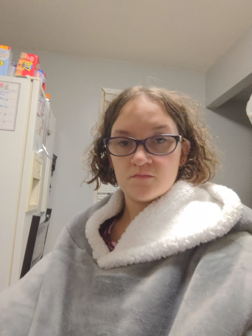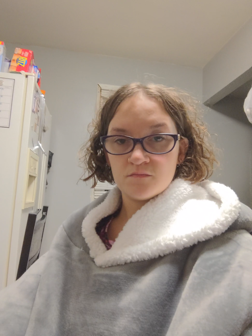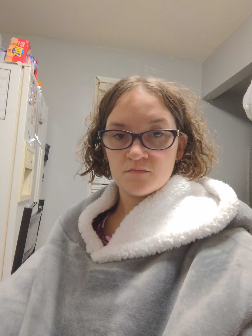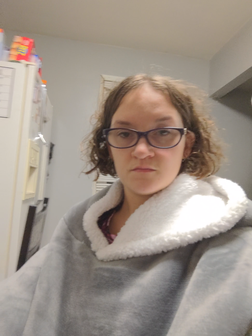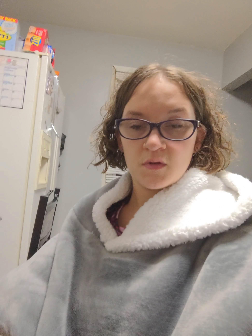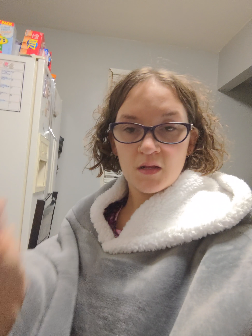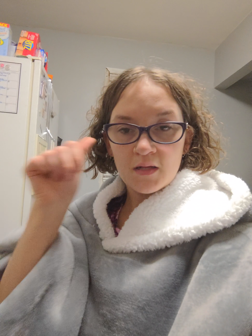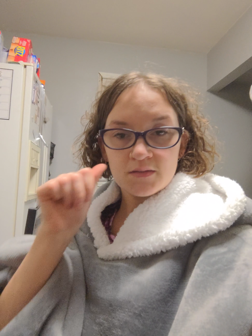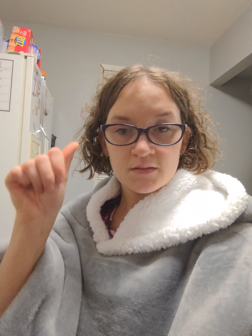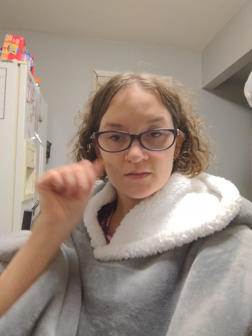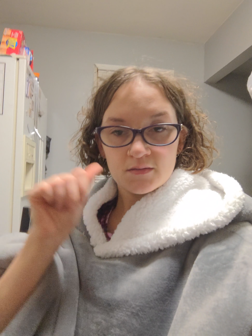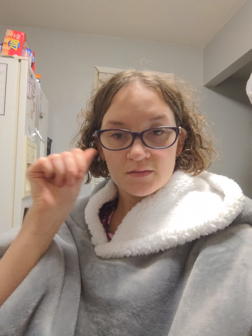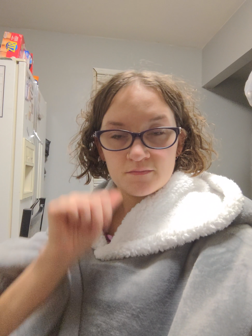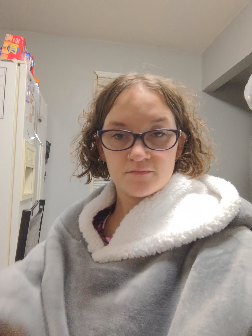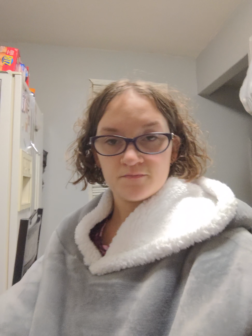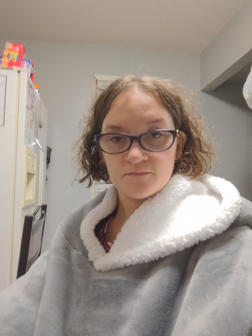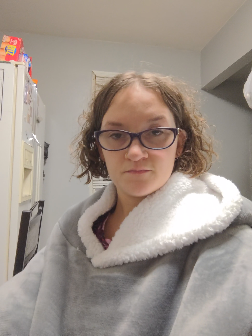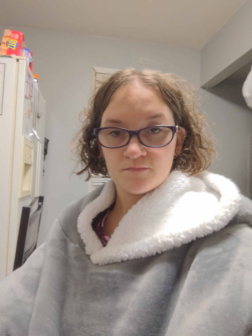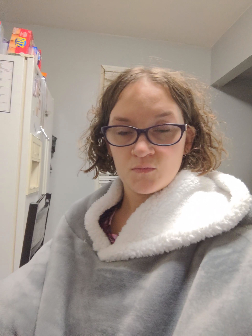aunt